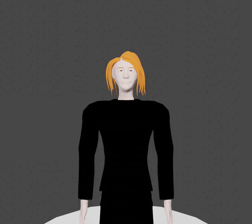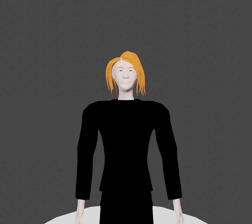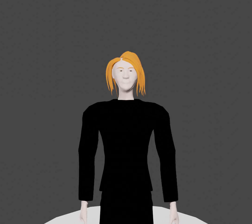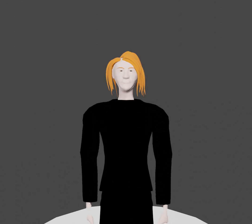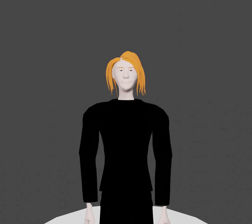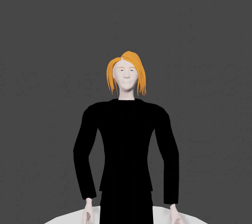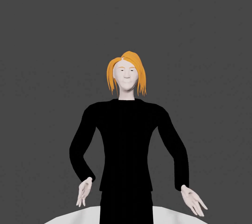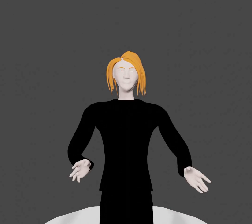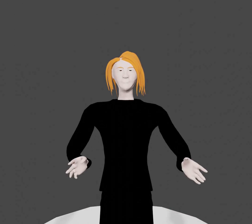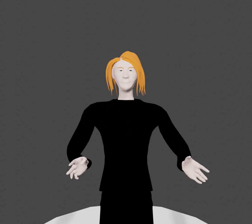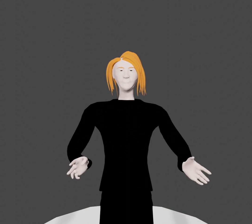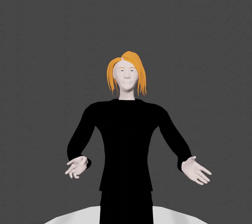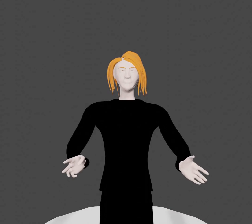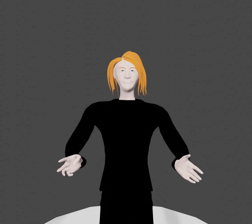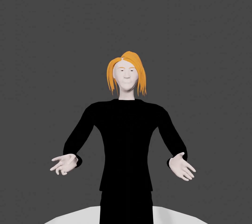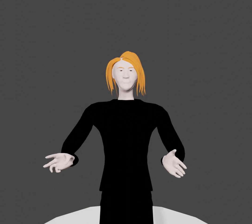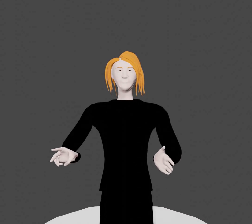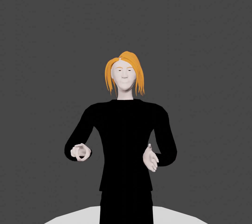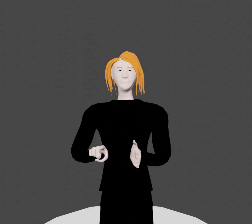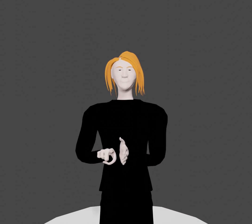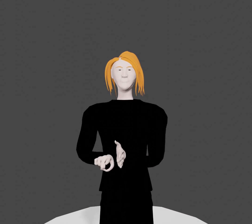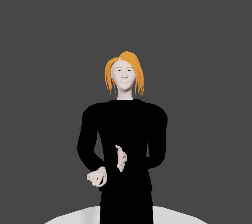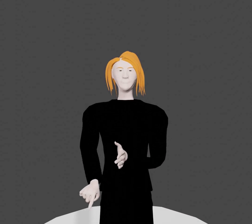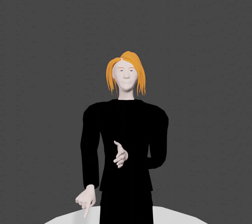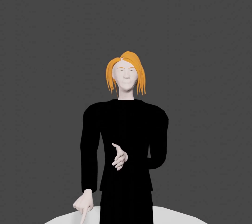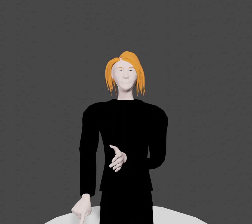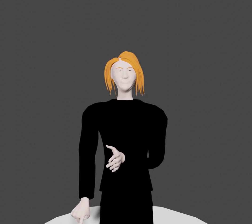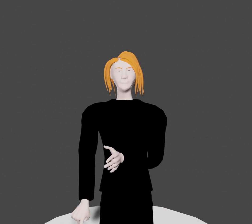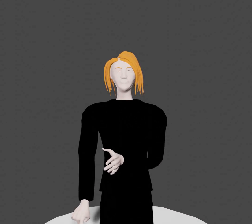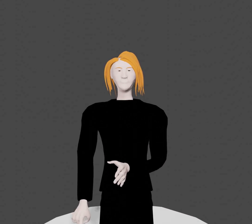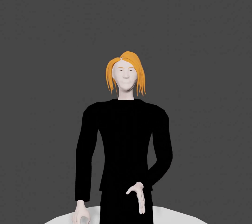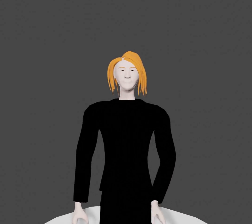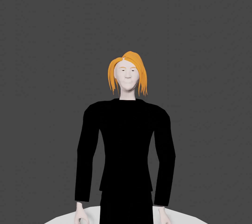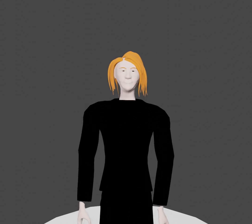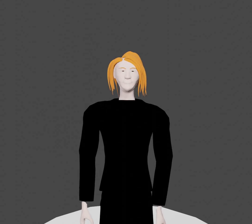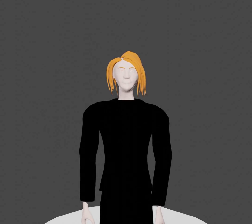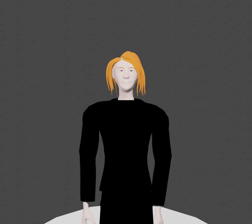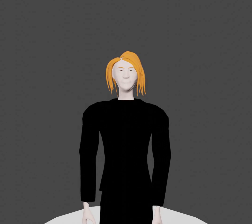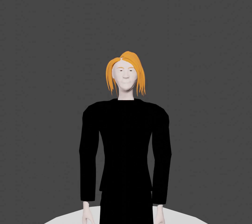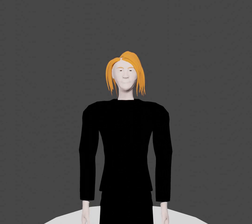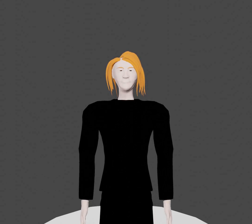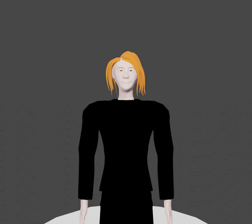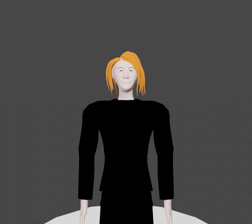Assassinate